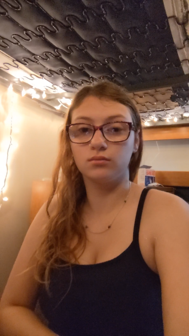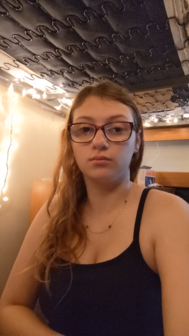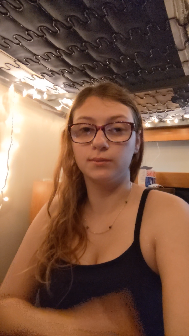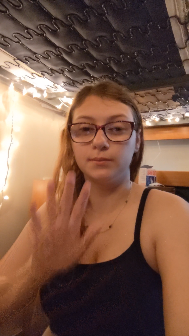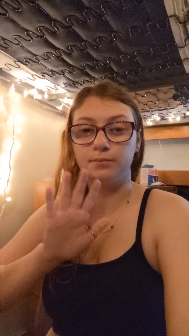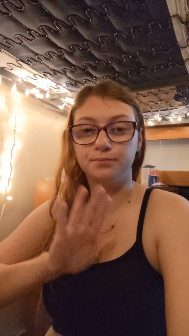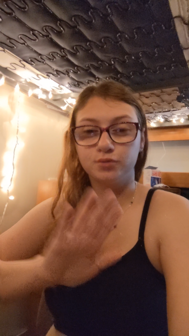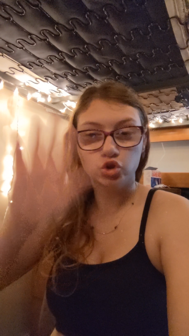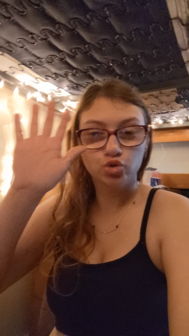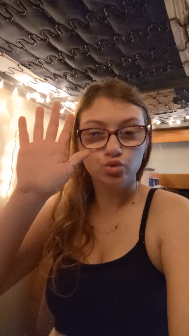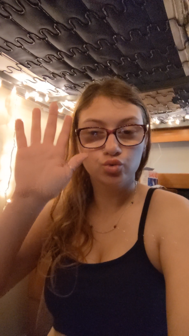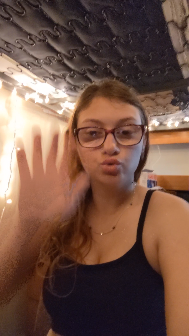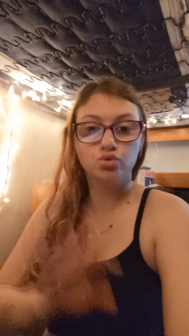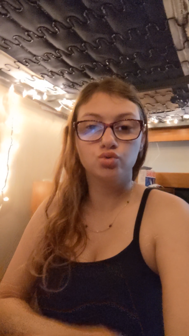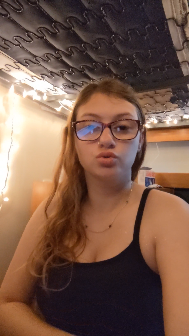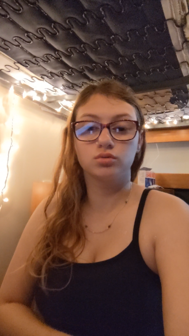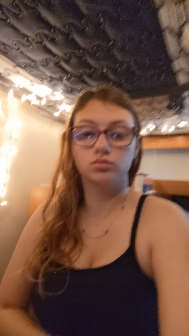push